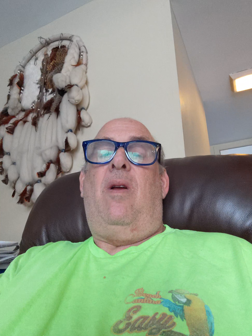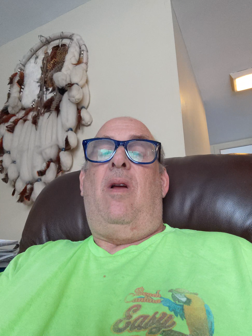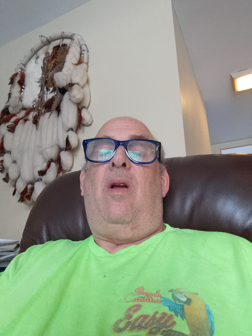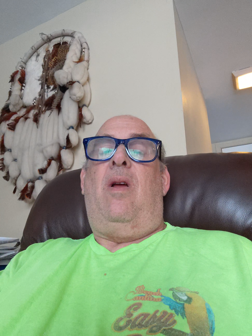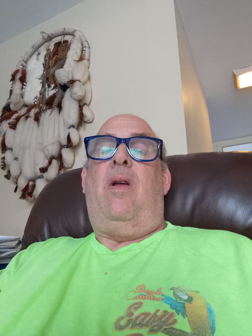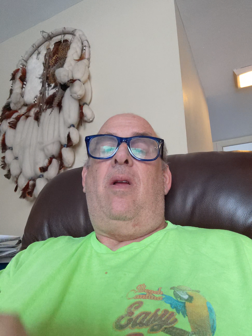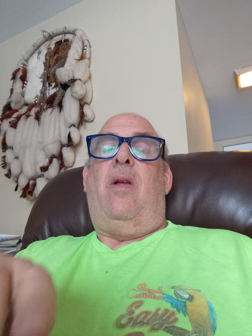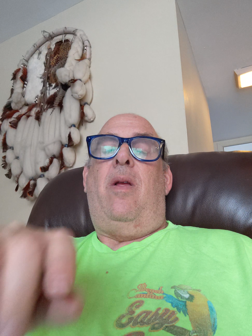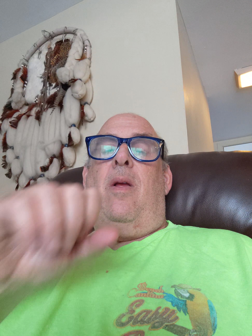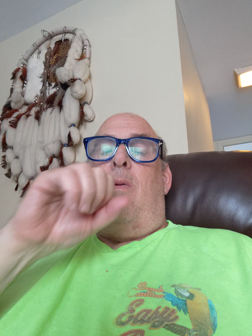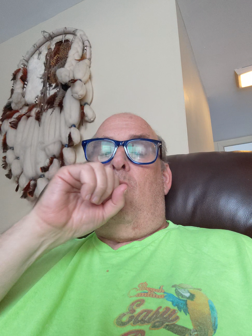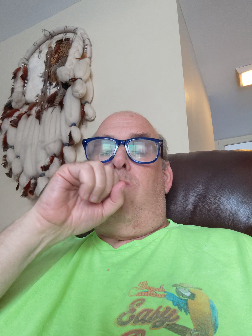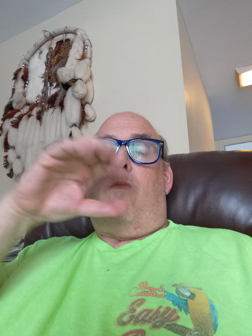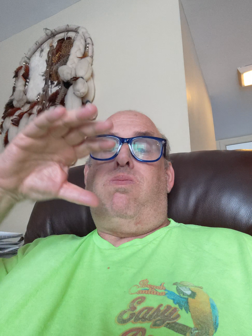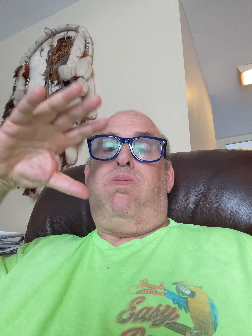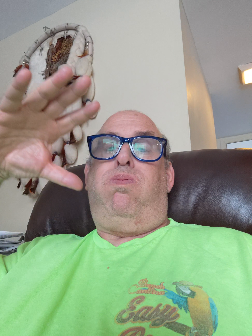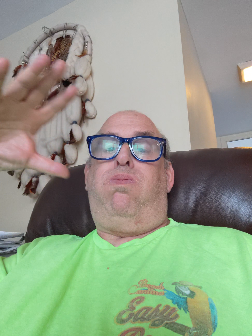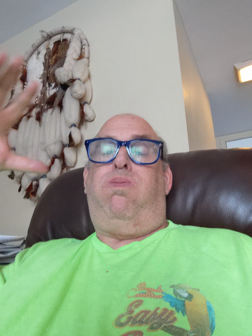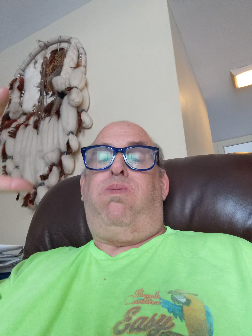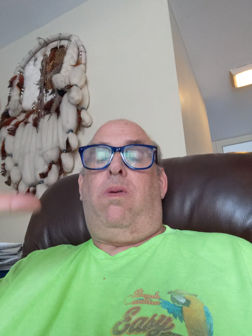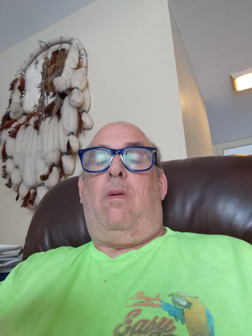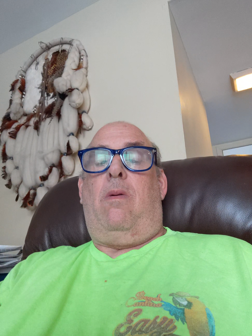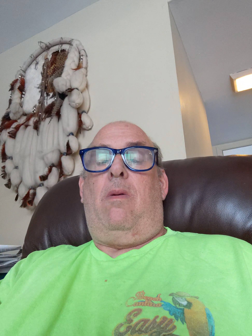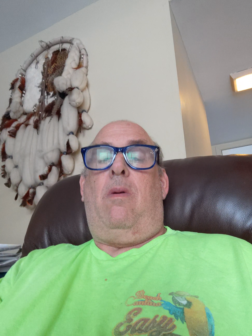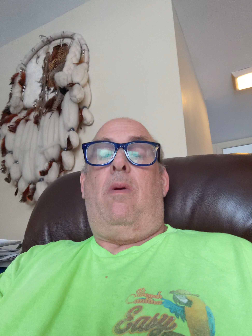balloon